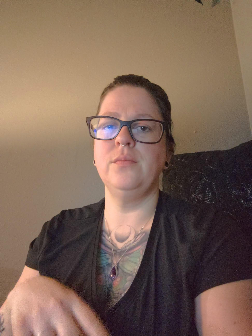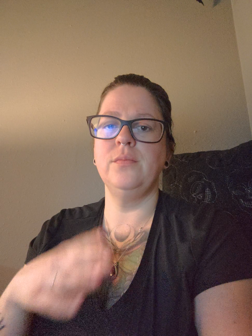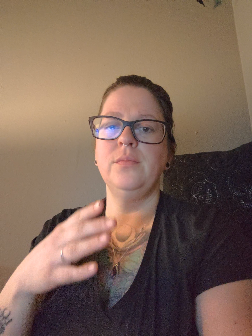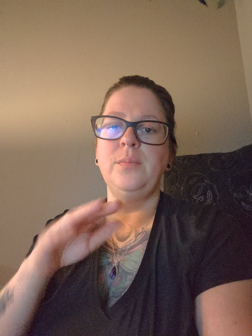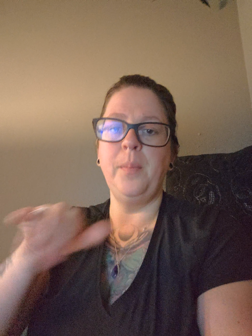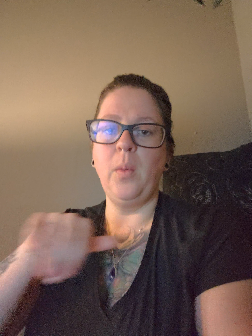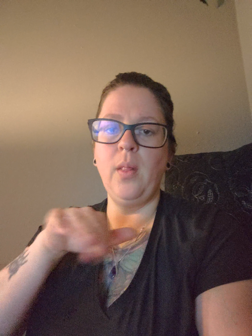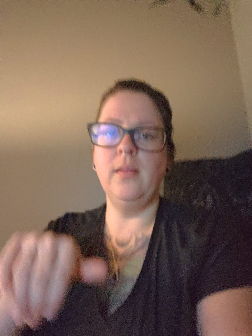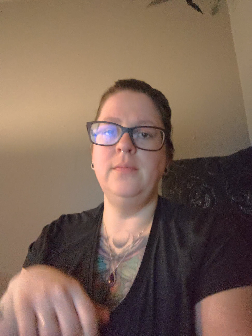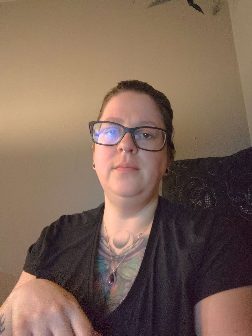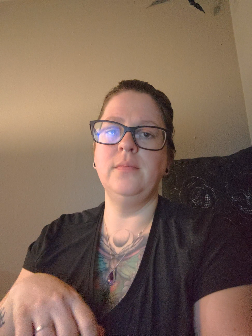pool